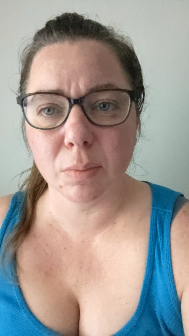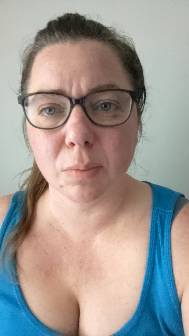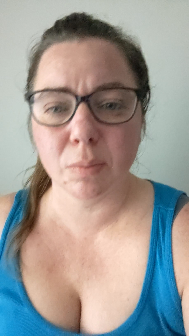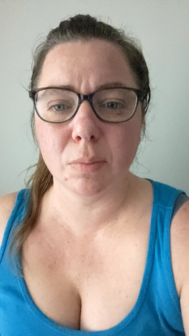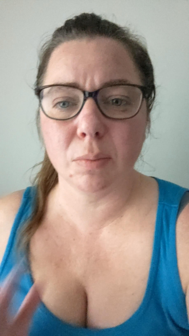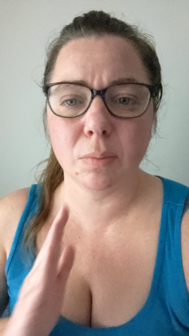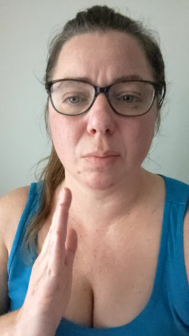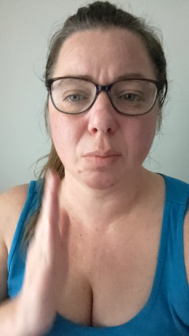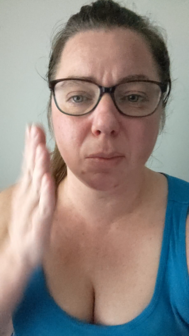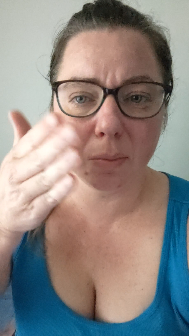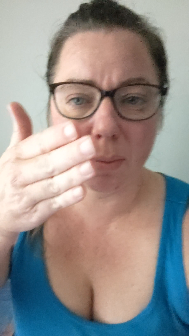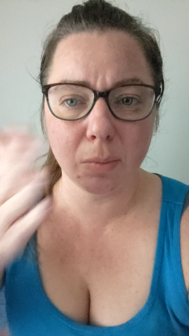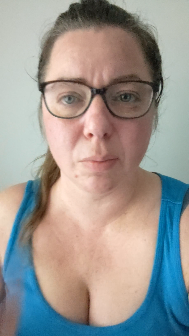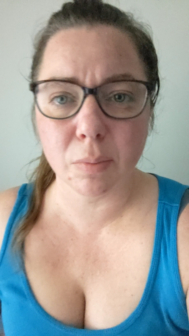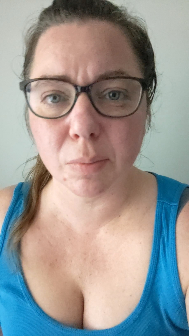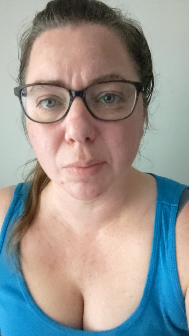over